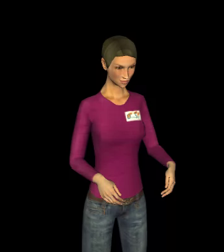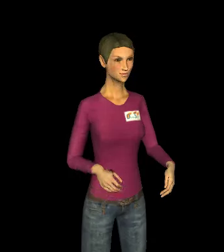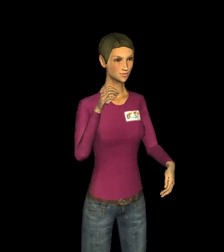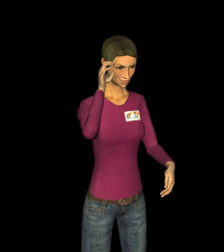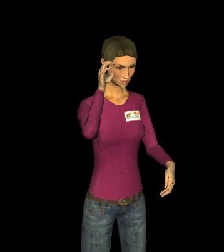يستمع